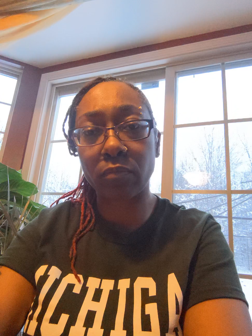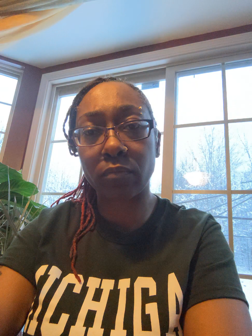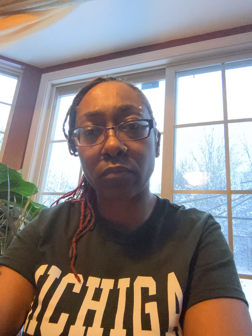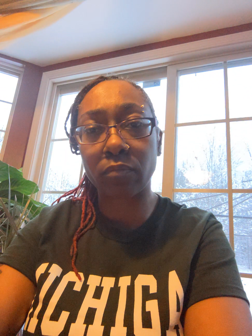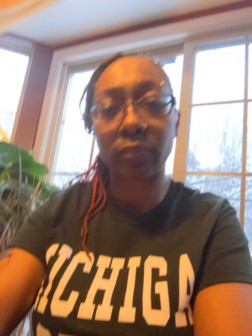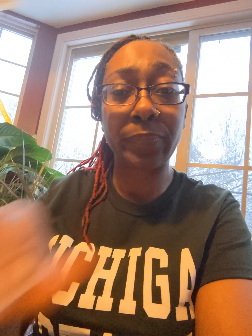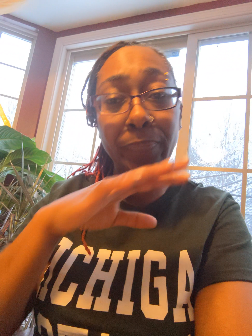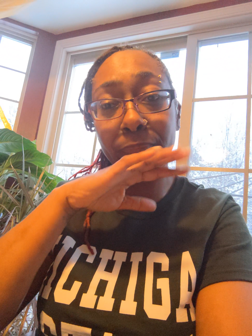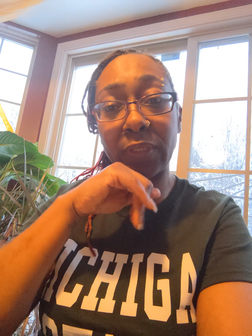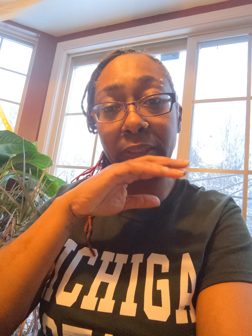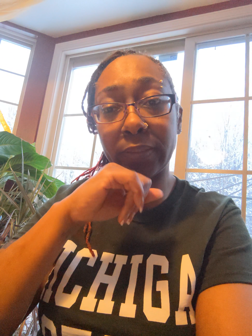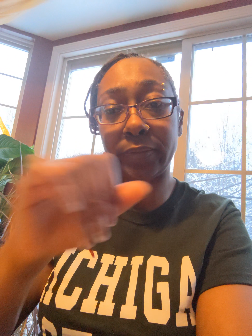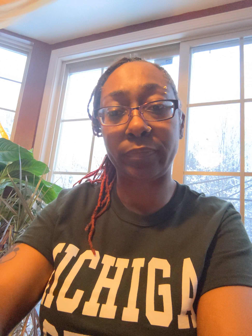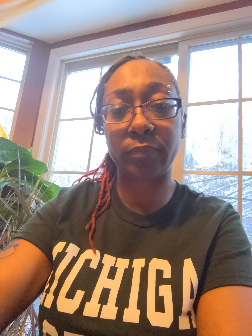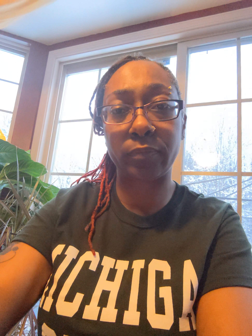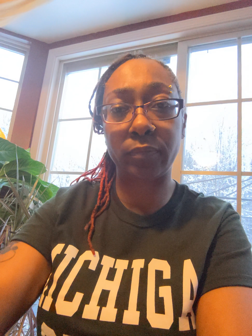pig